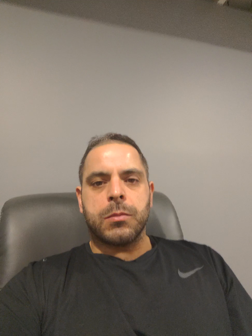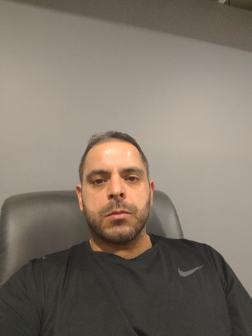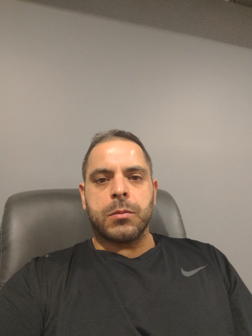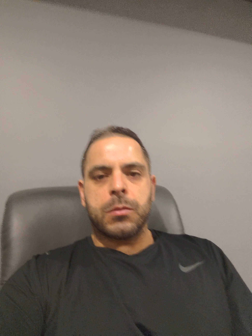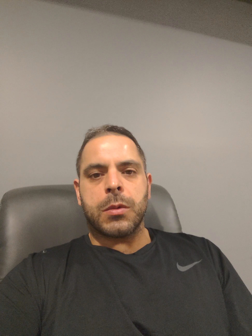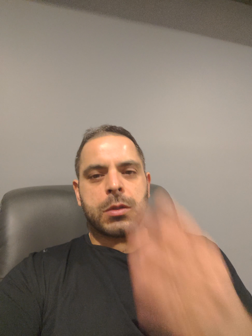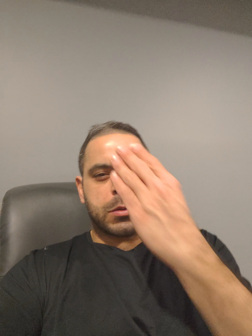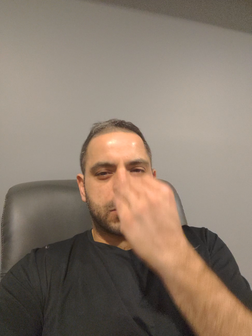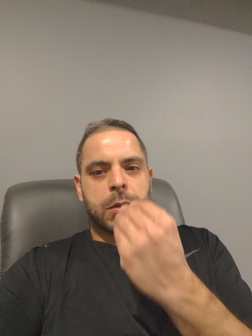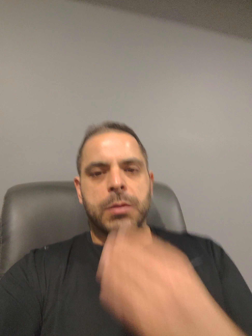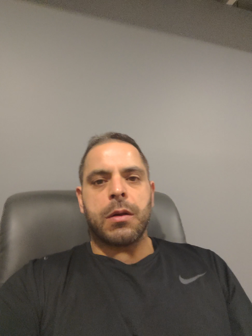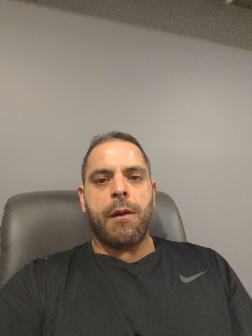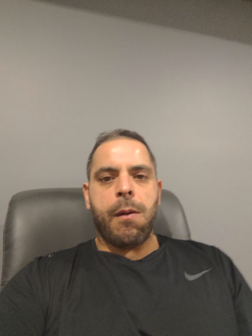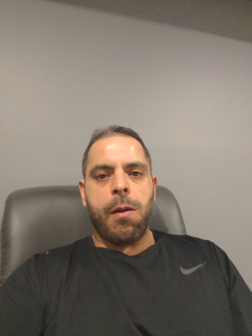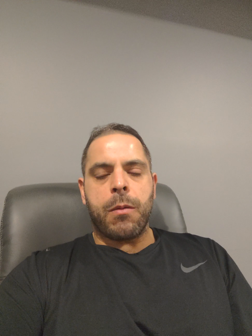nap